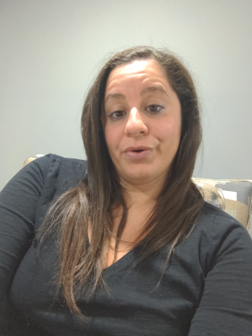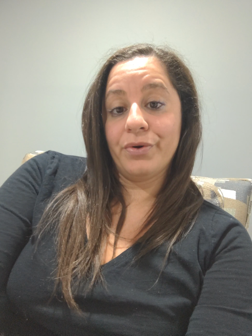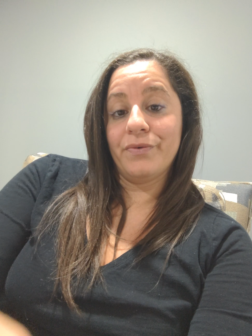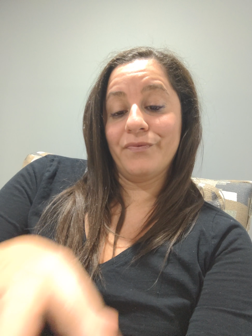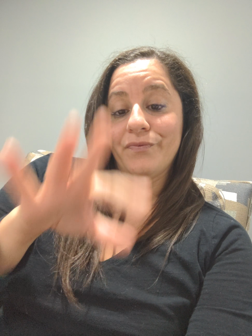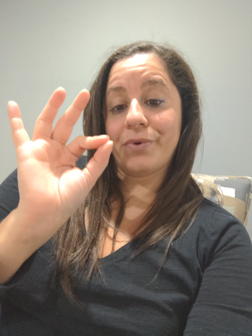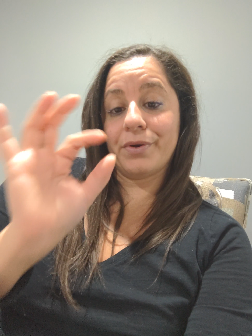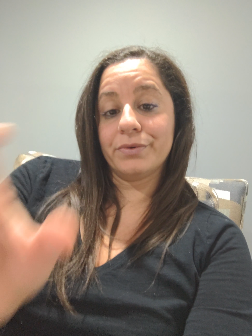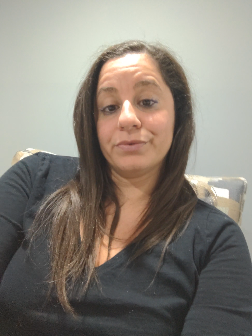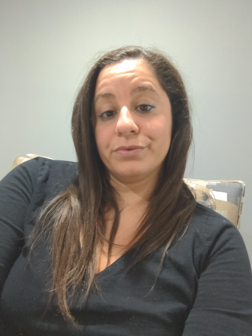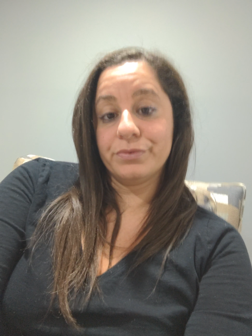find